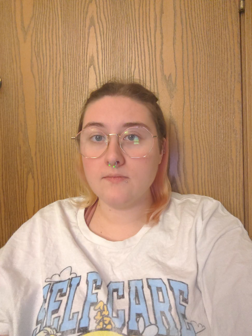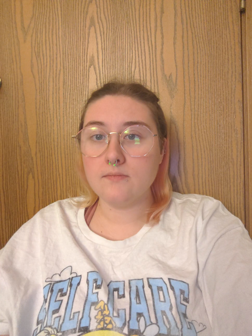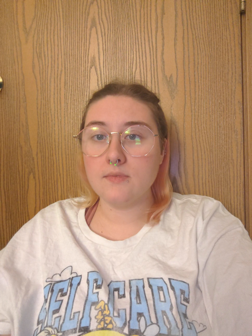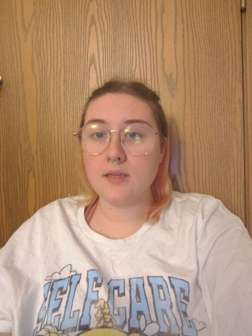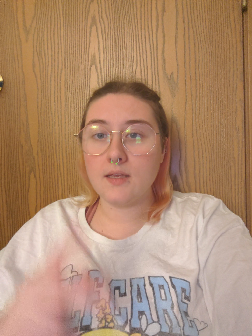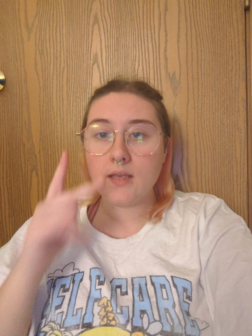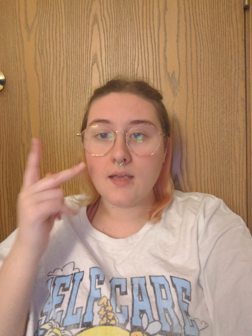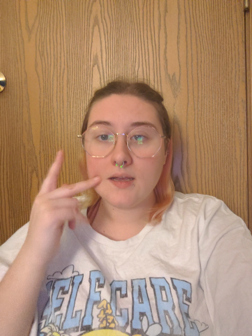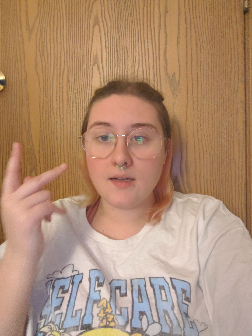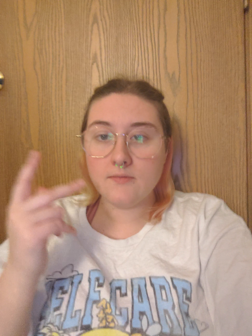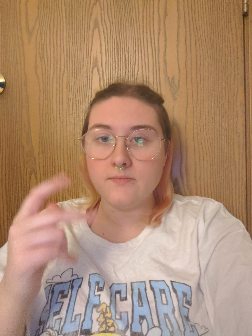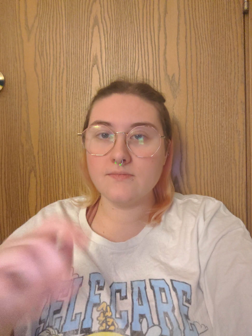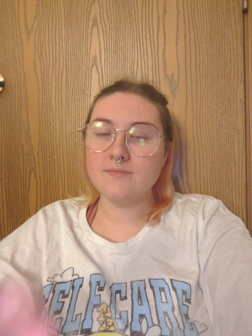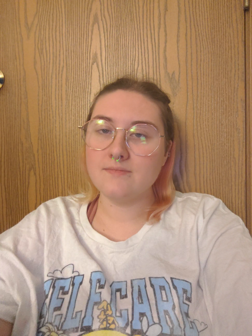kitty